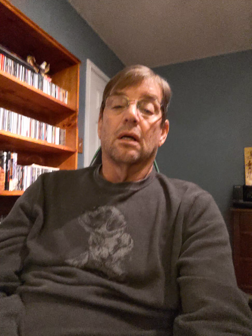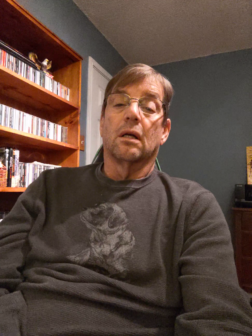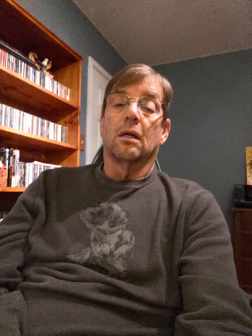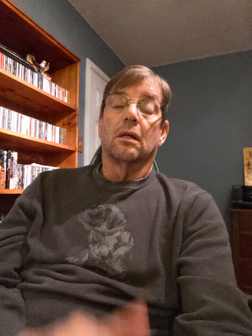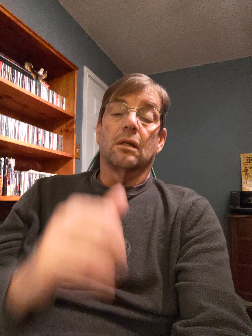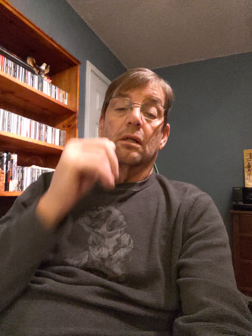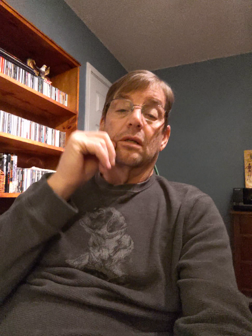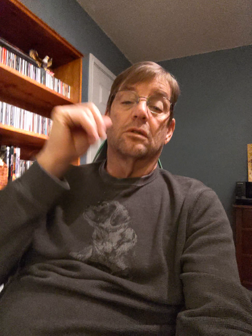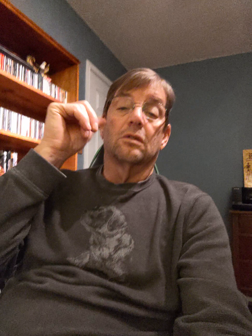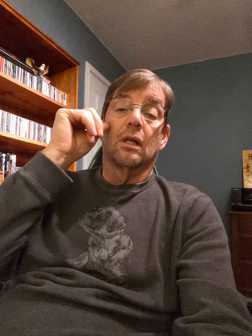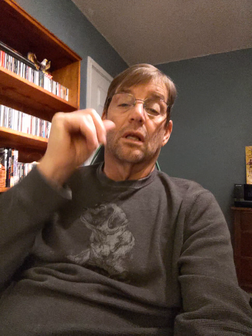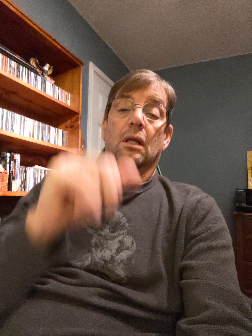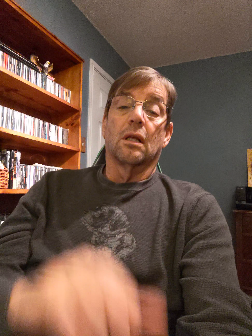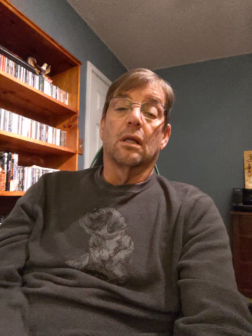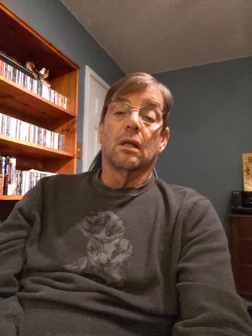yesterday